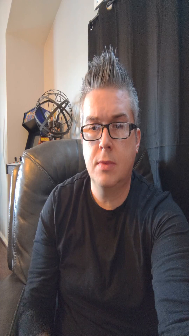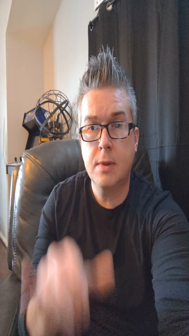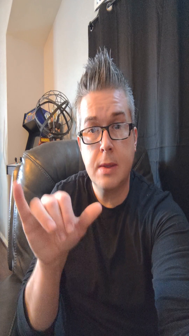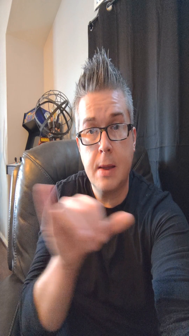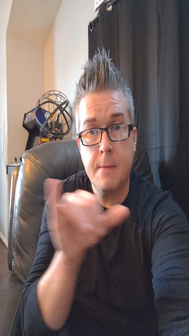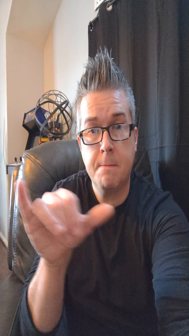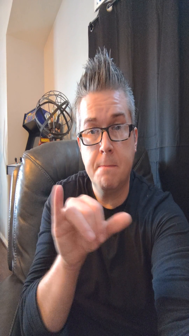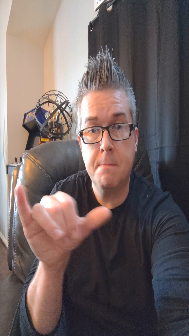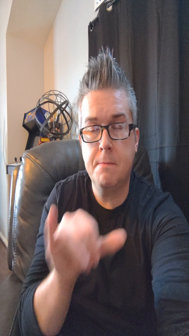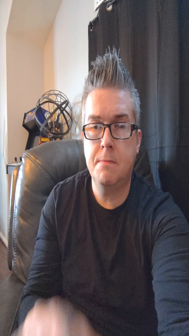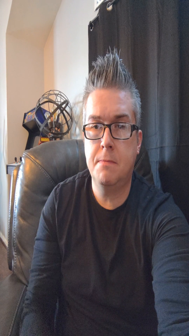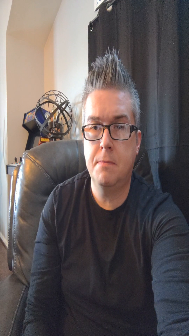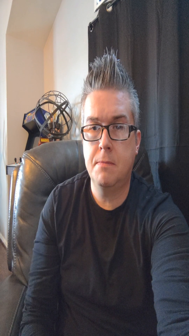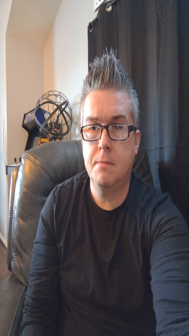same